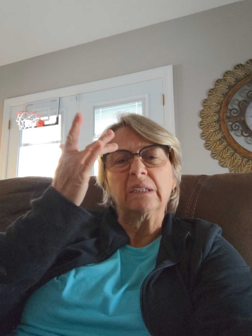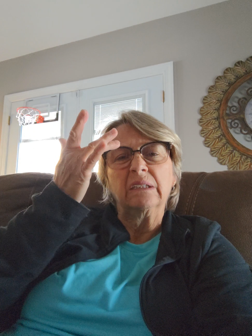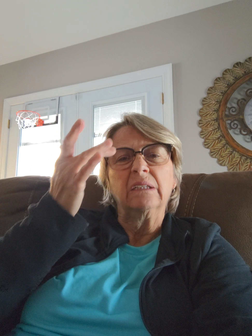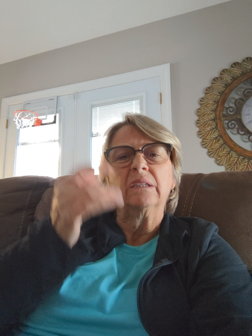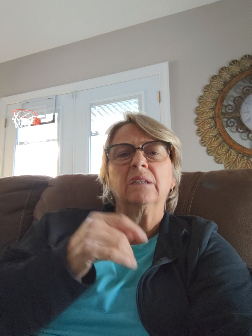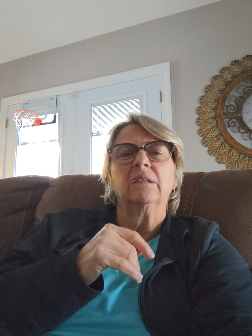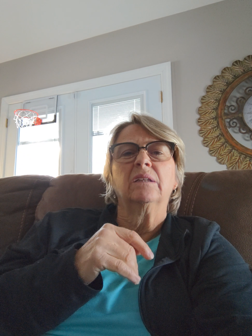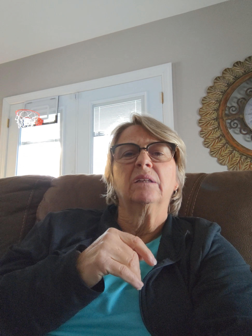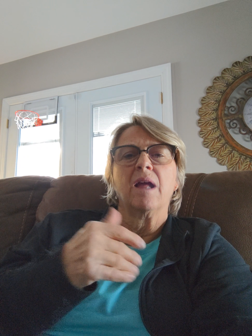sick